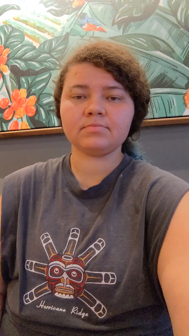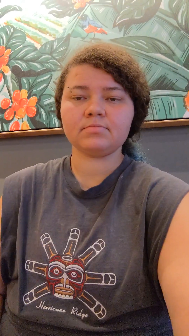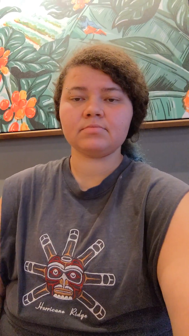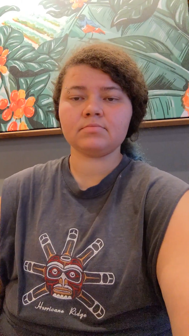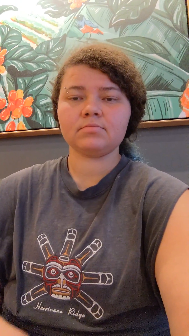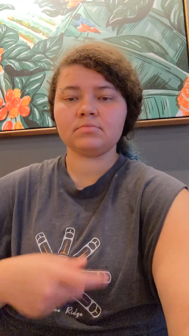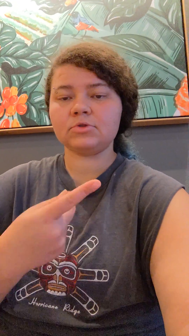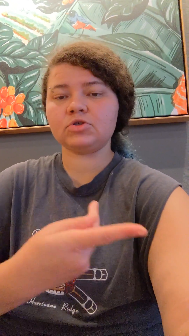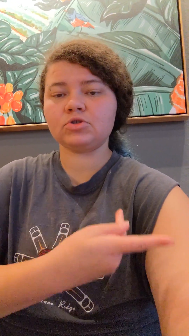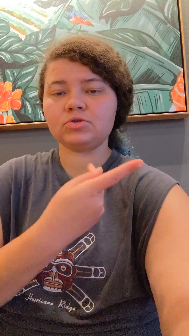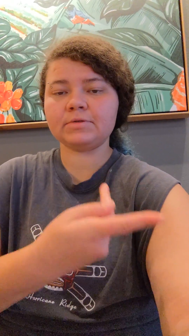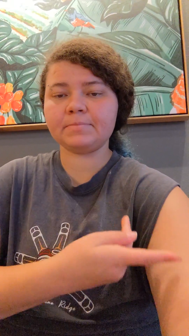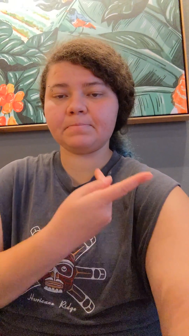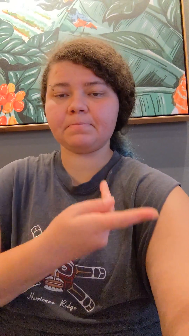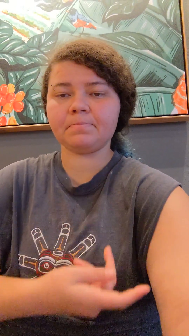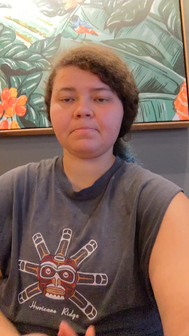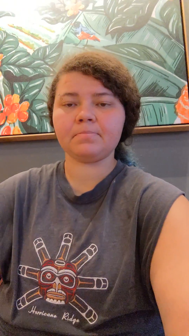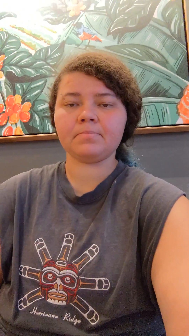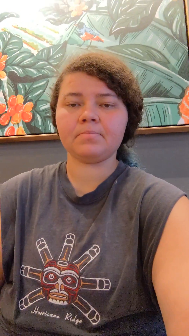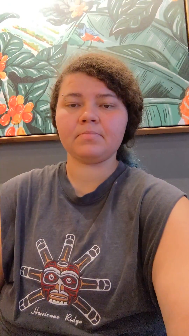sheep